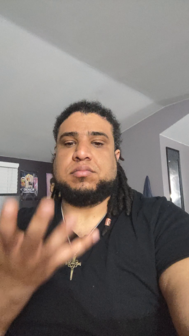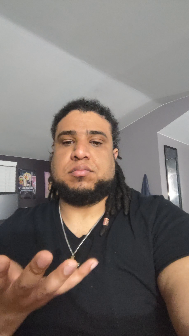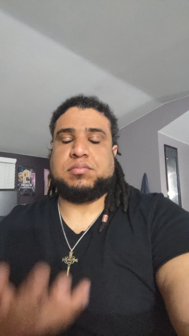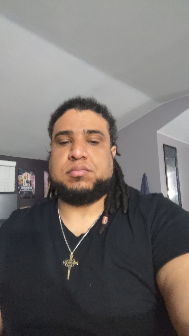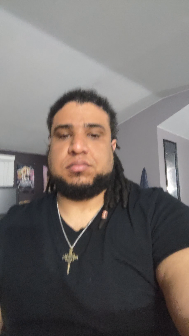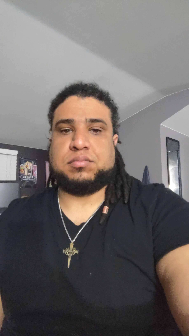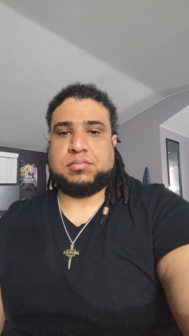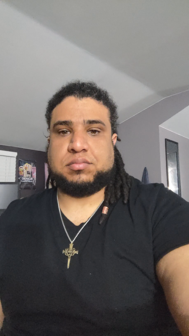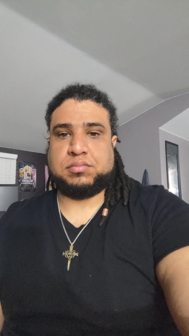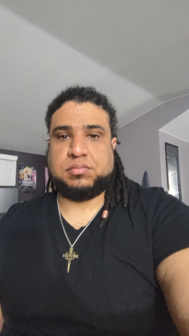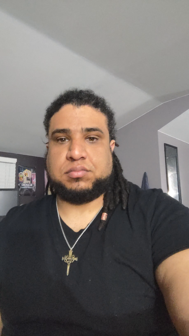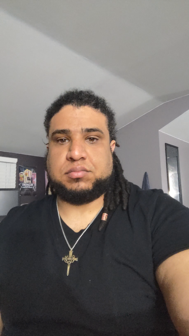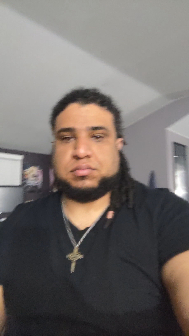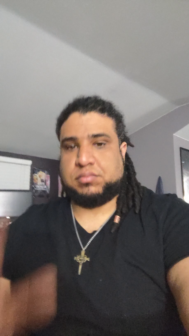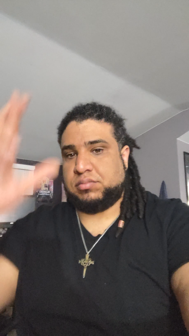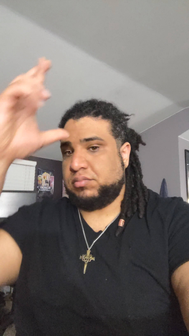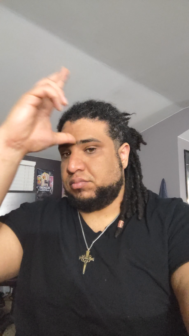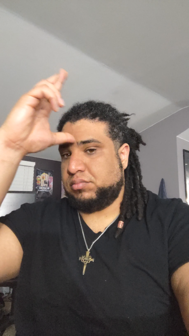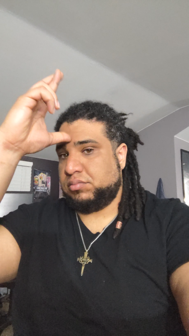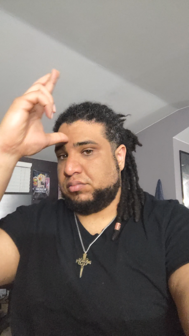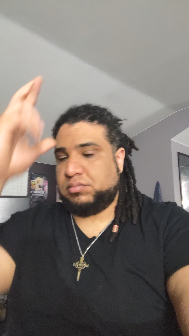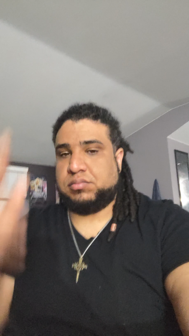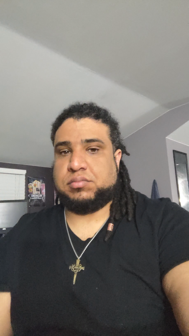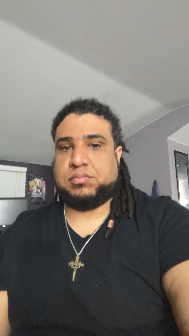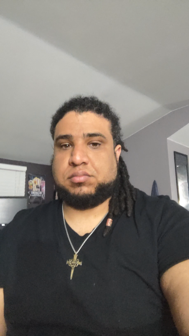rooster